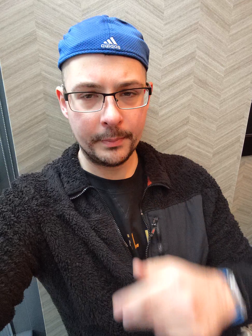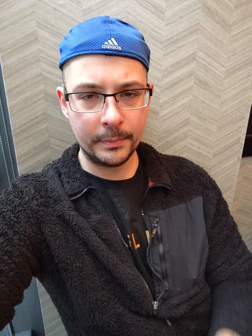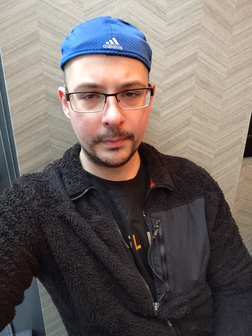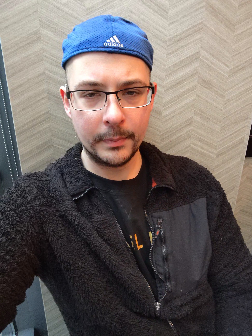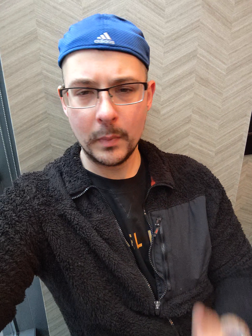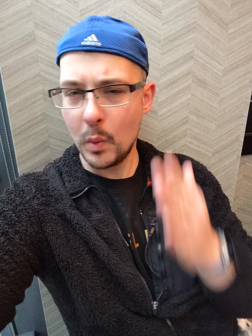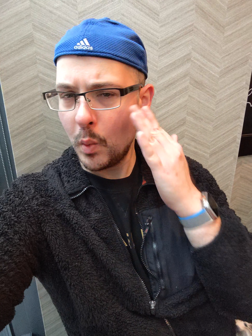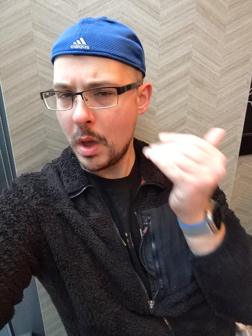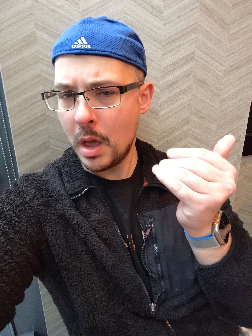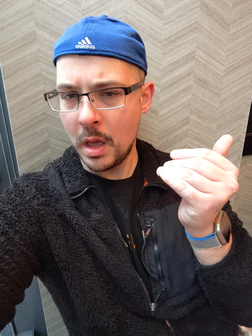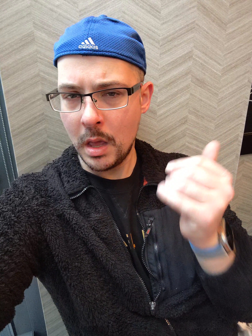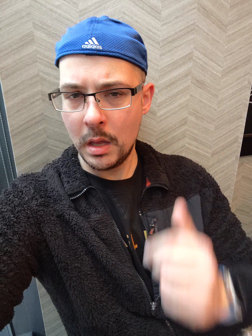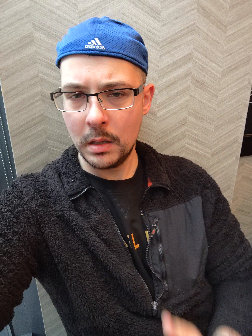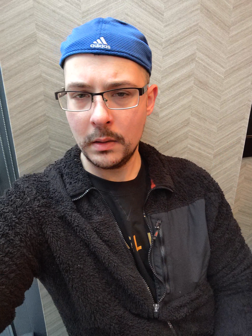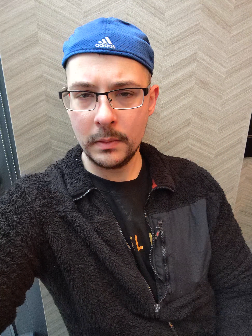why